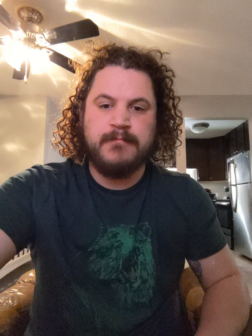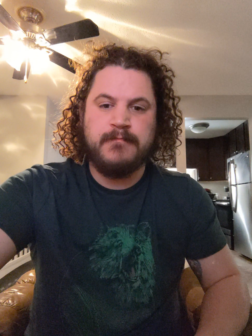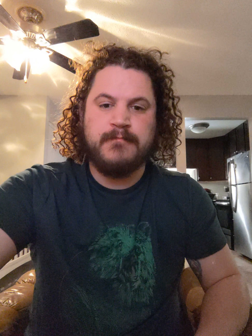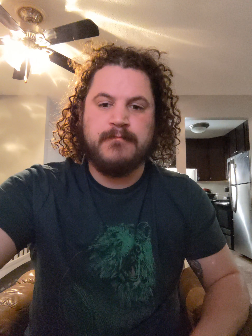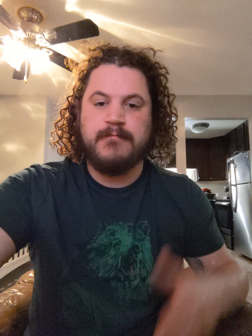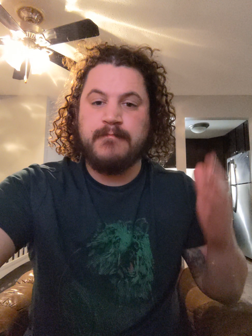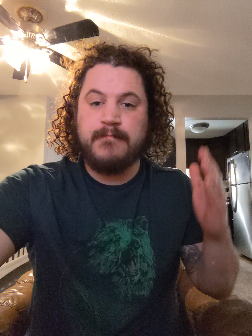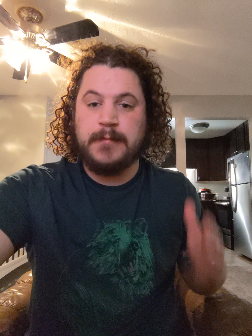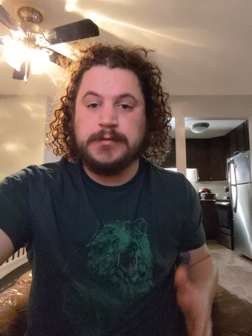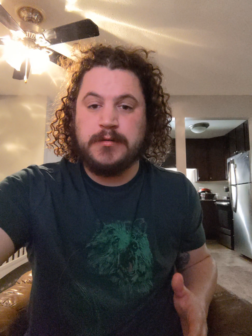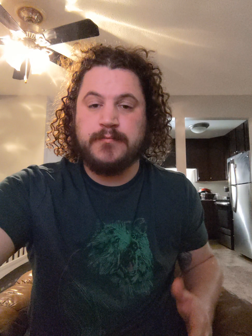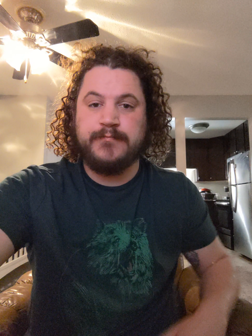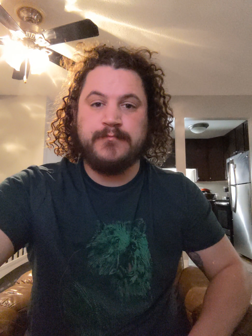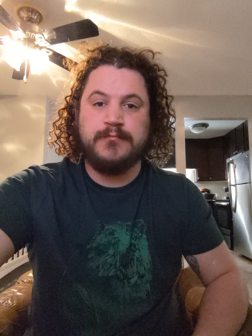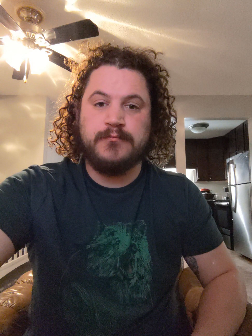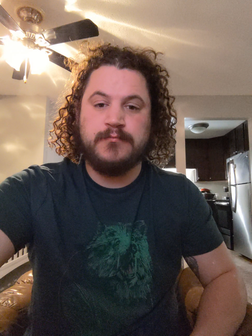beside